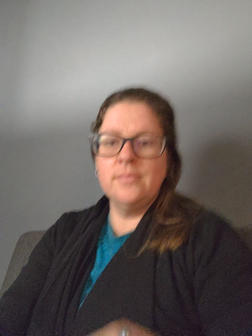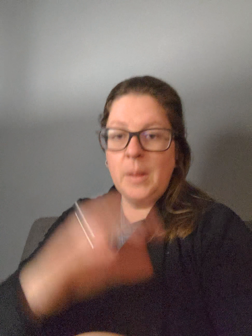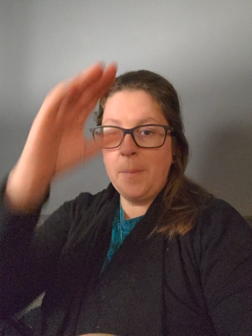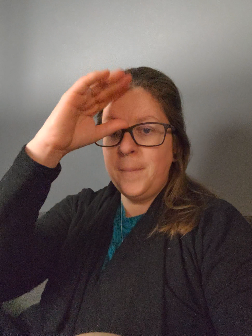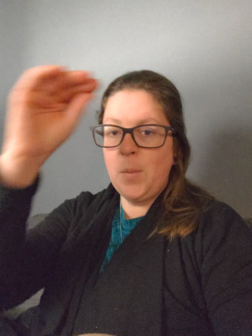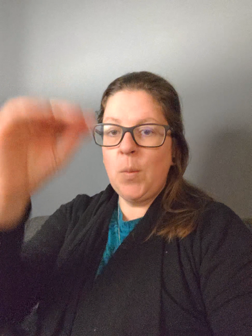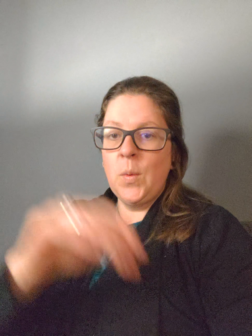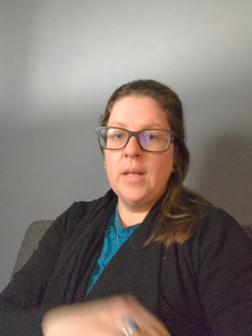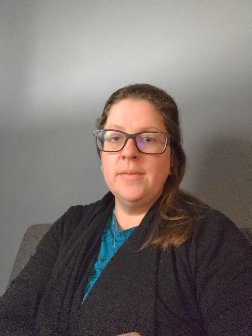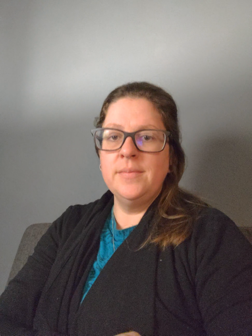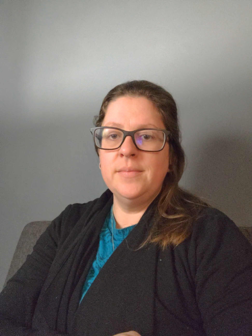boy